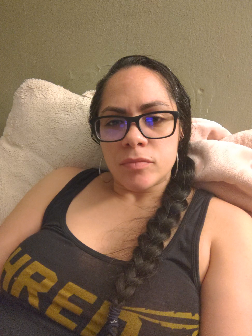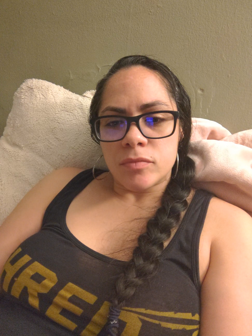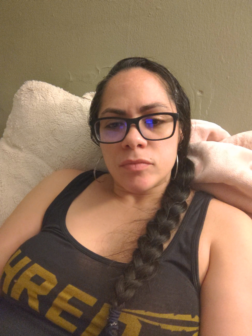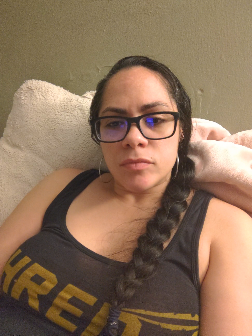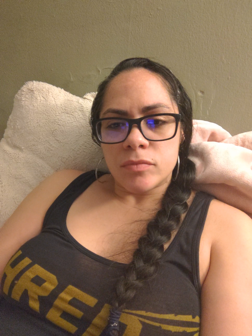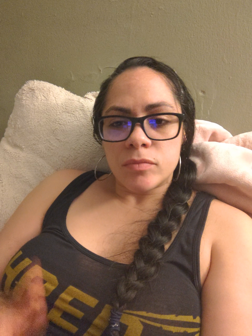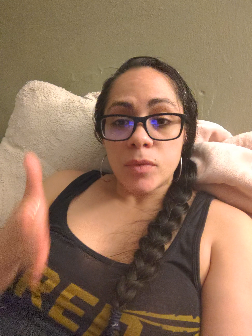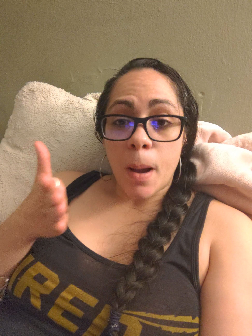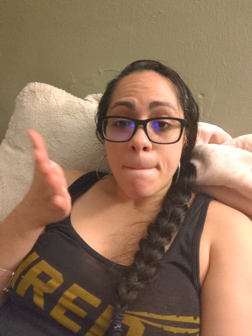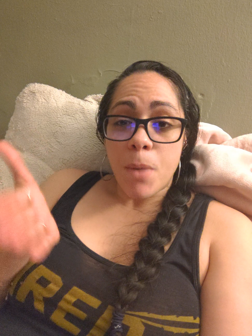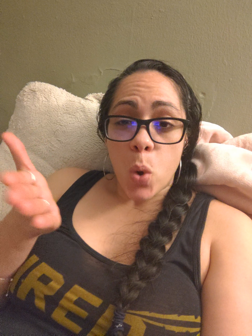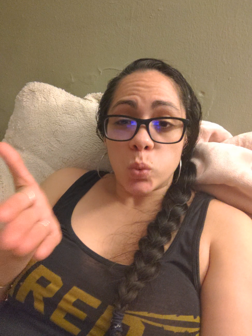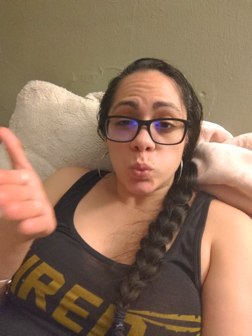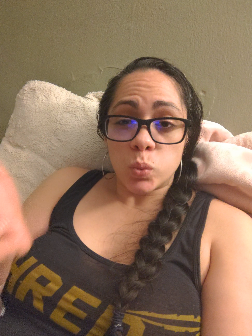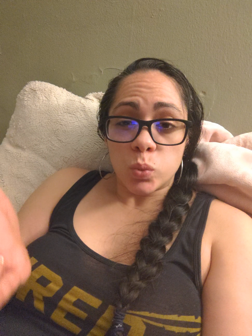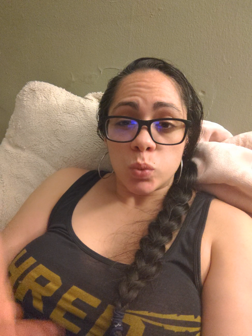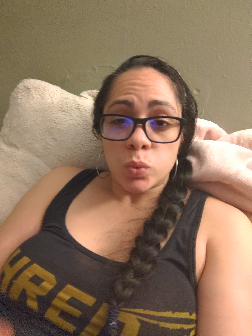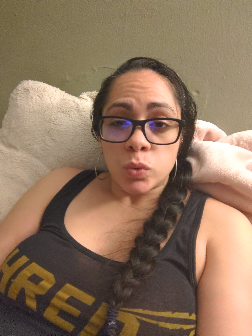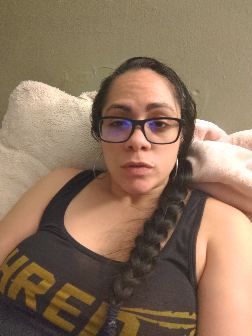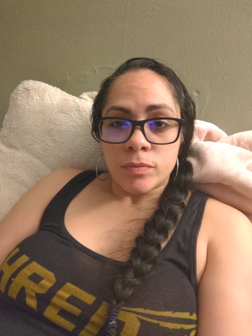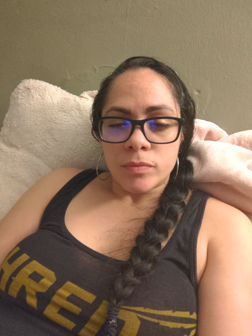boat